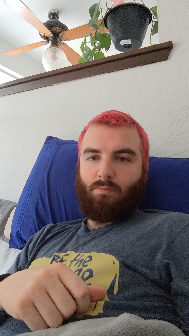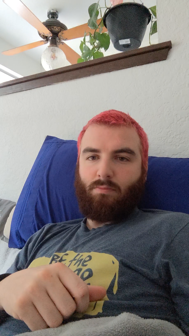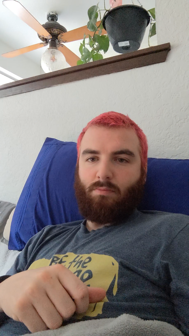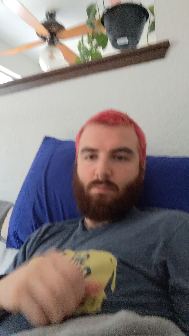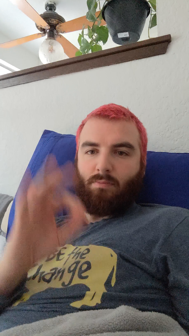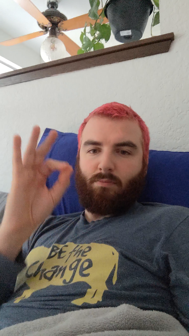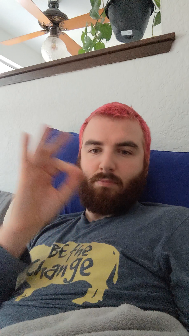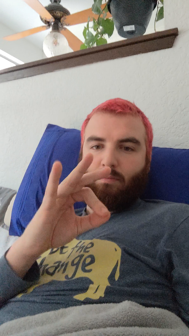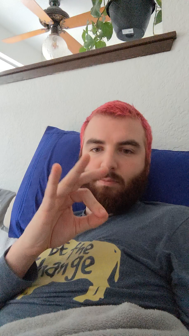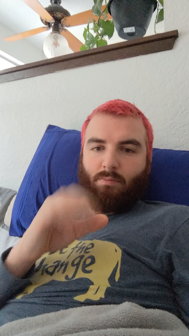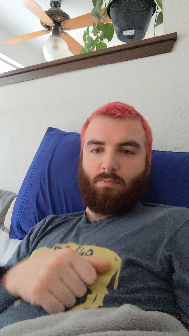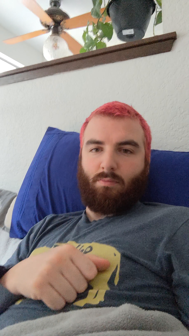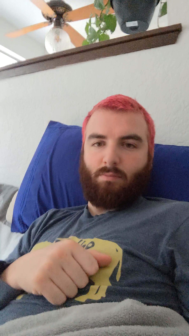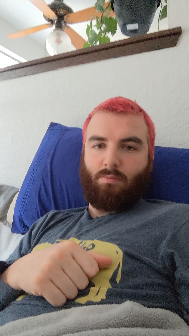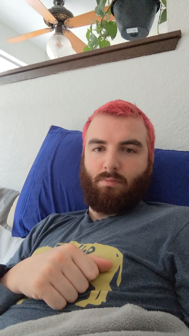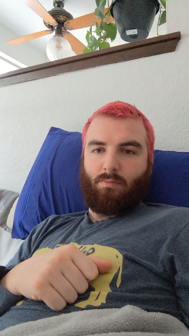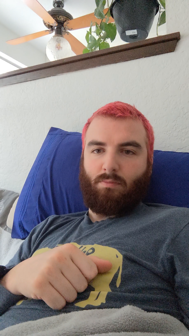fit